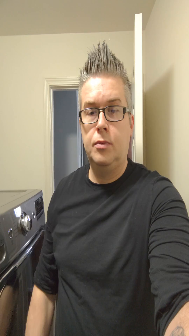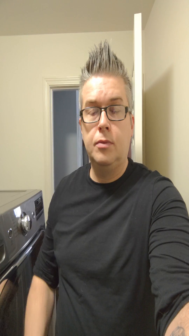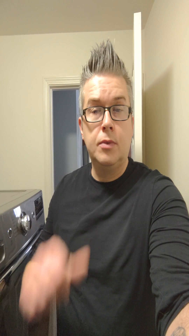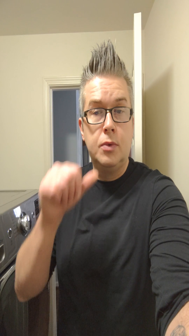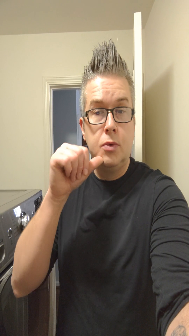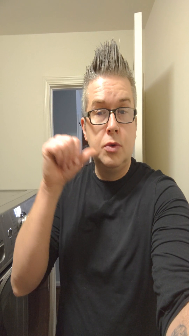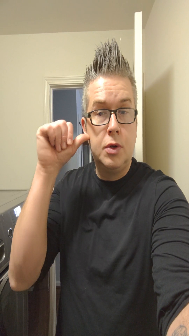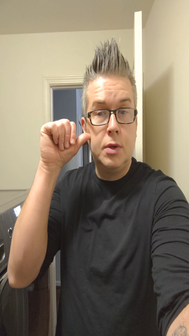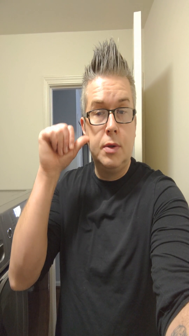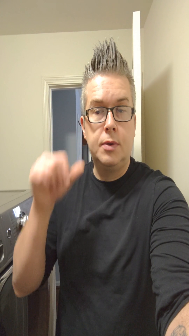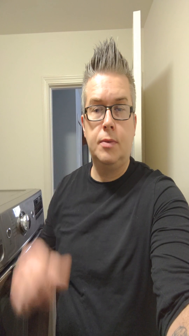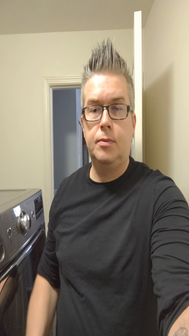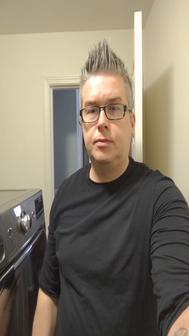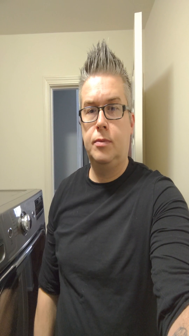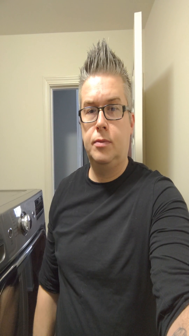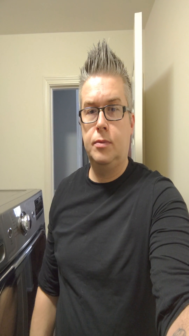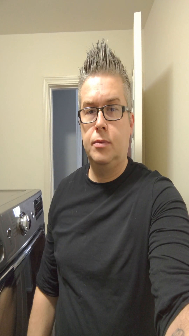yesterday